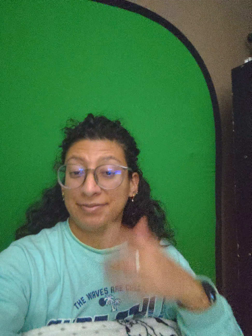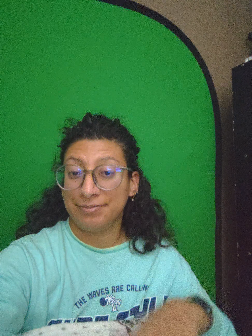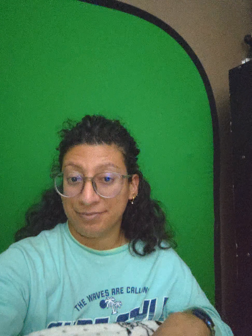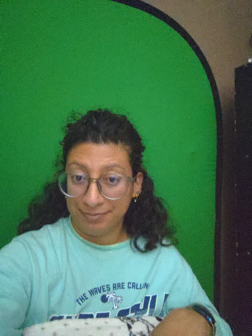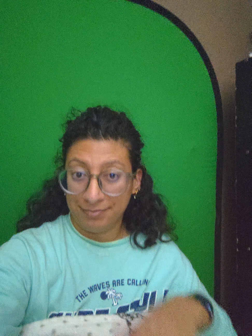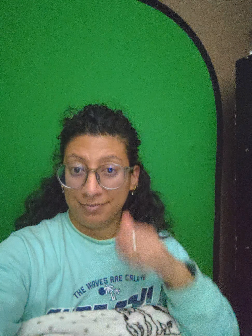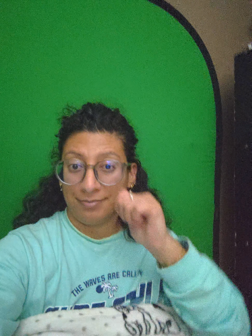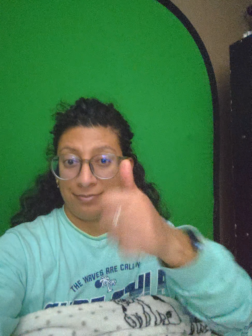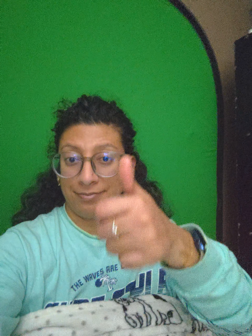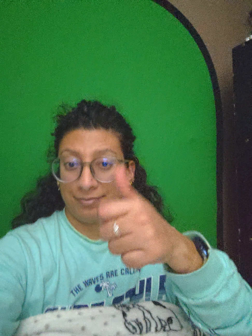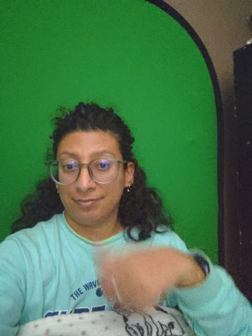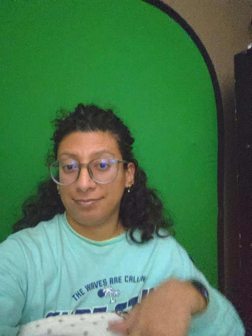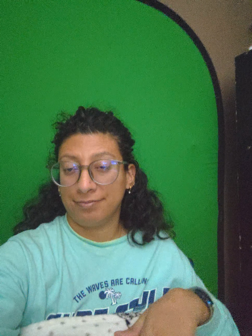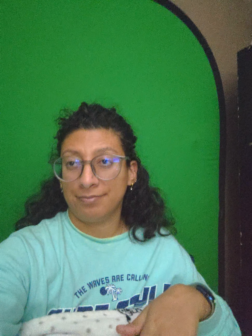yourself